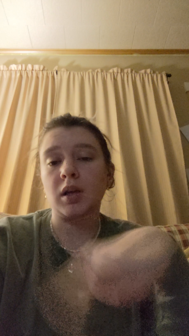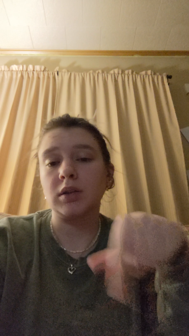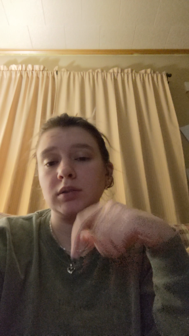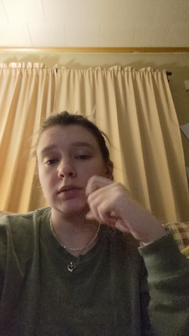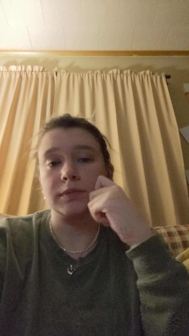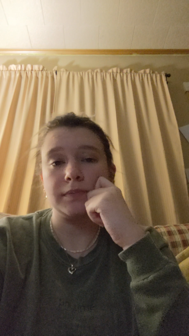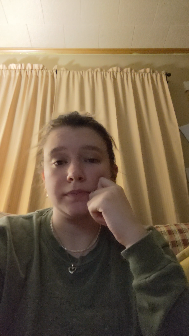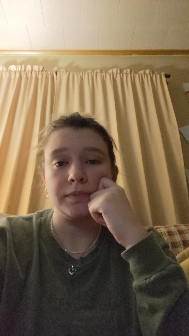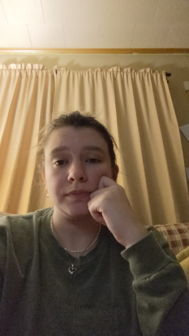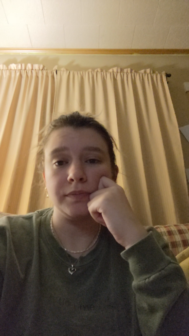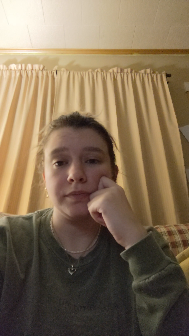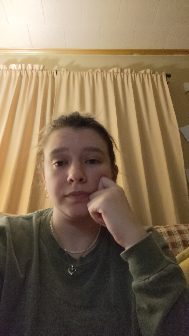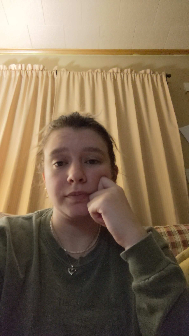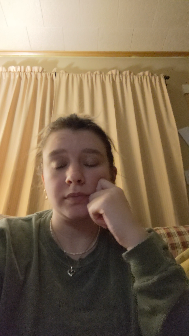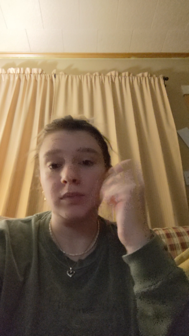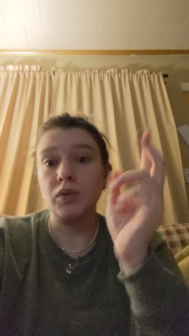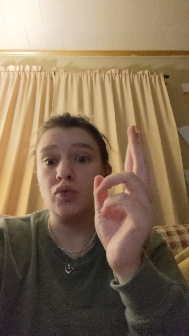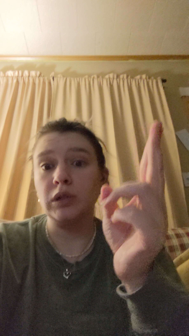hurry